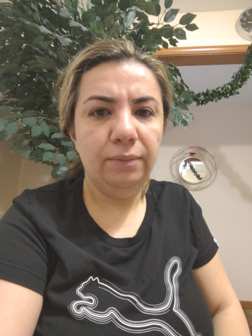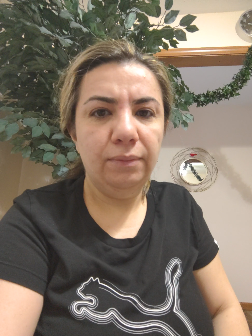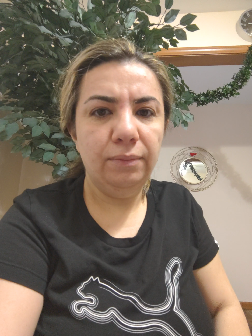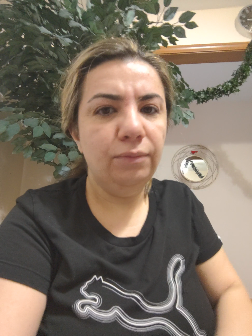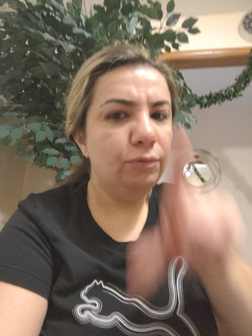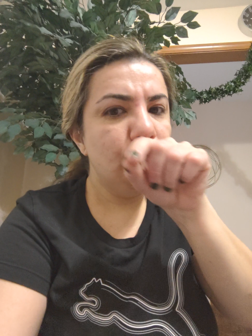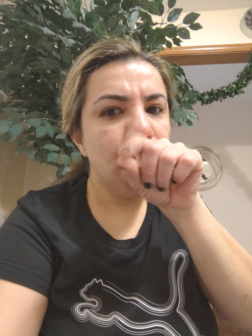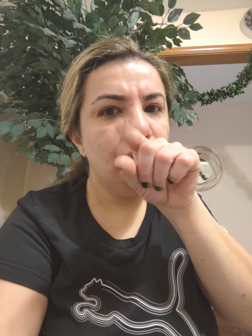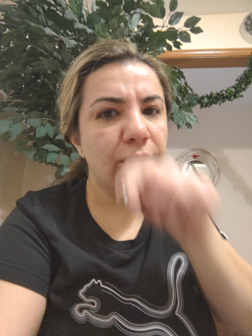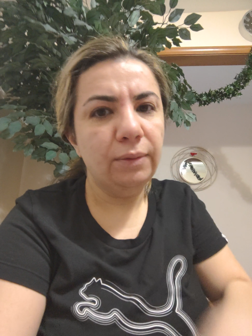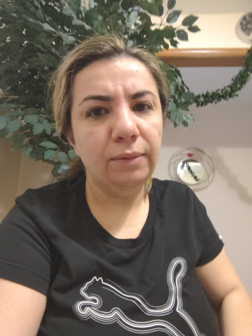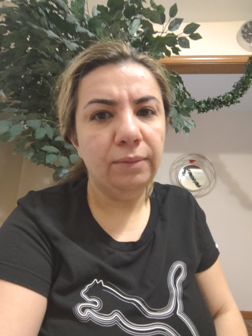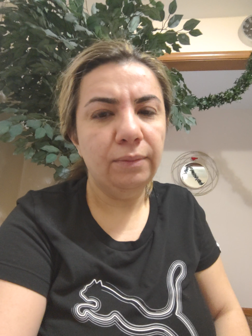bird